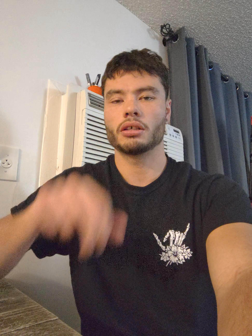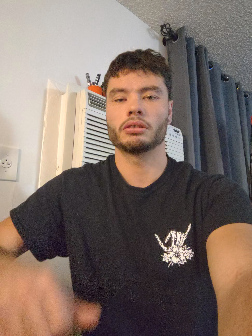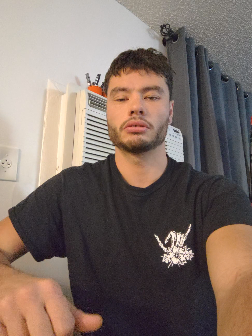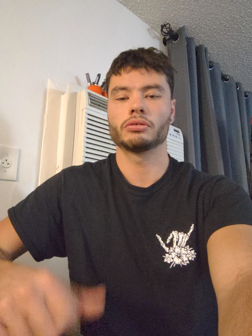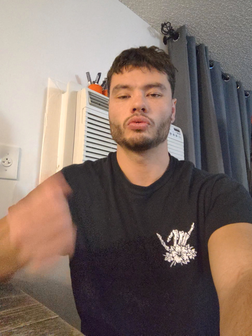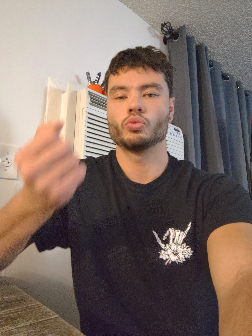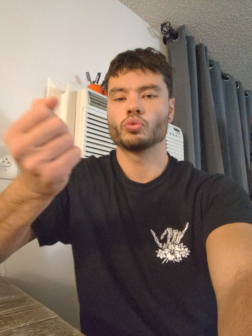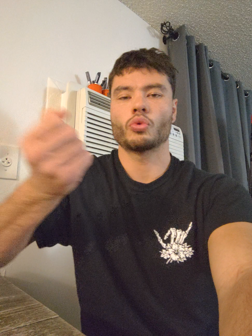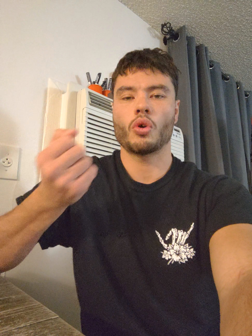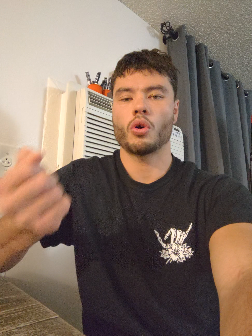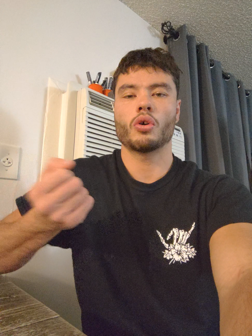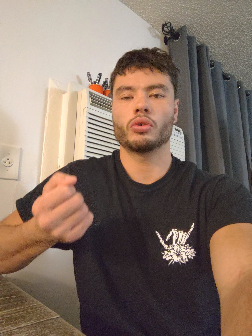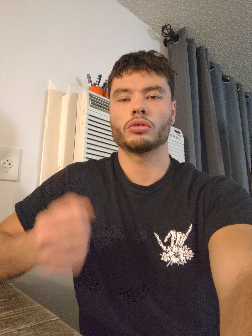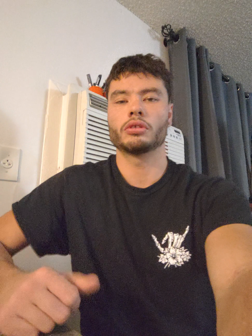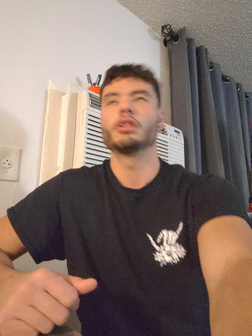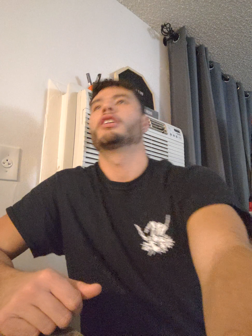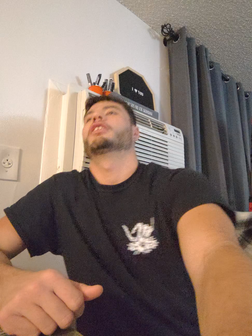drawer